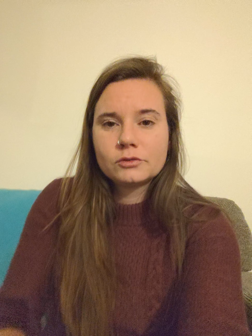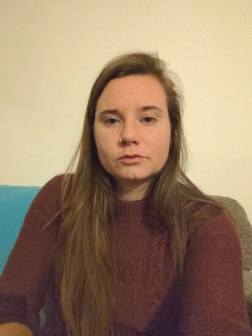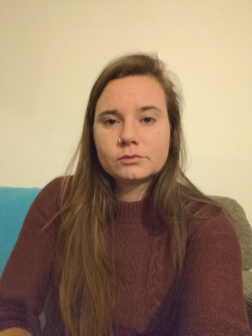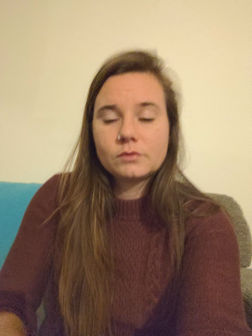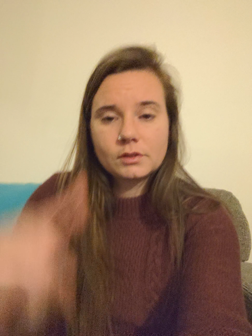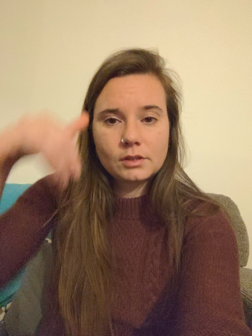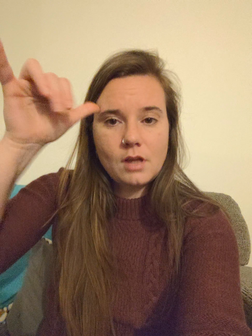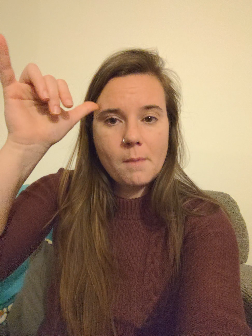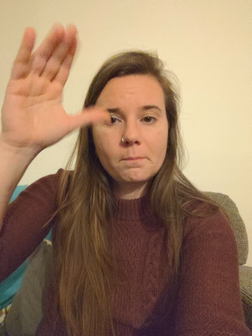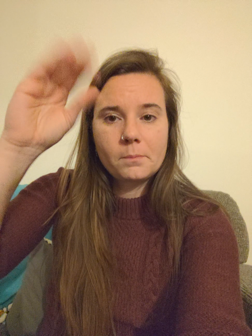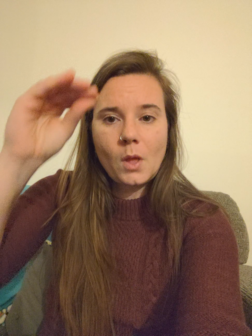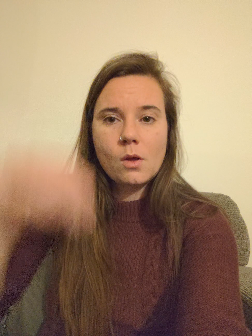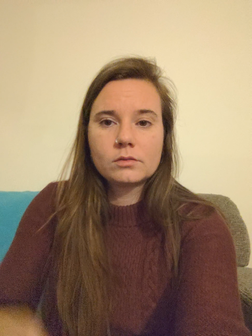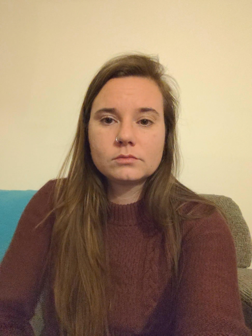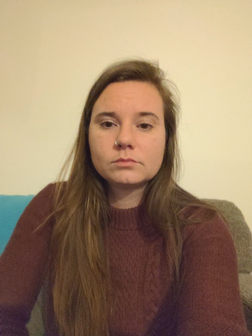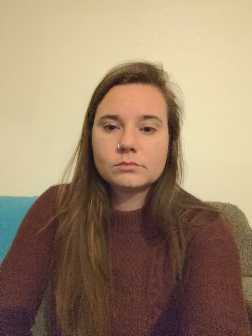cowboy